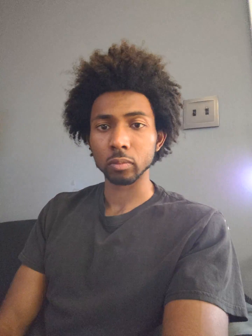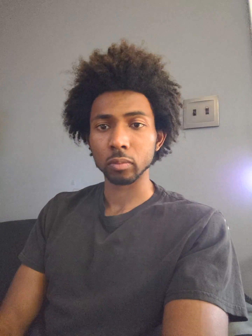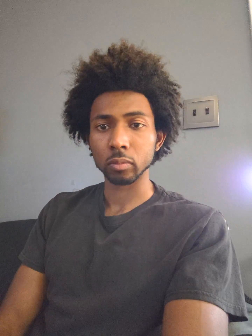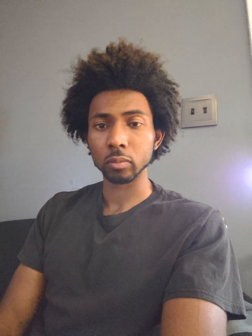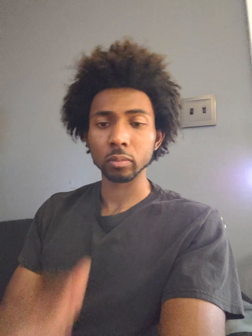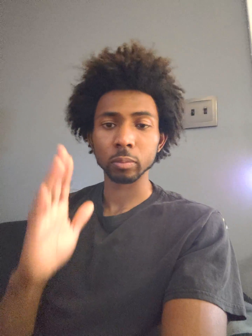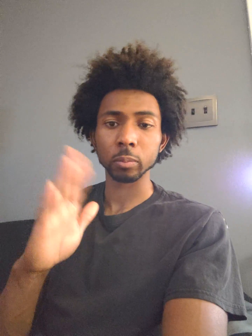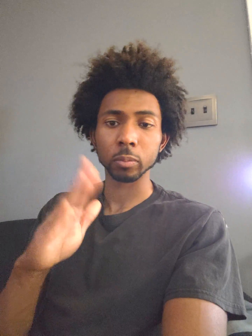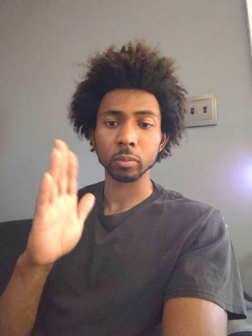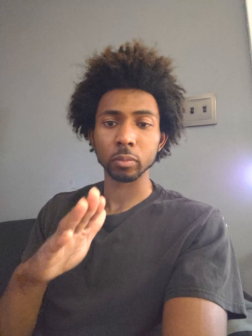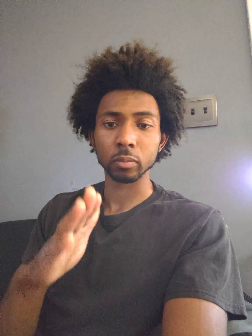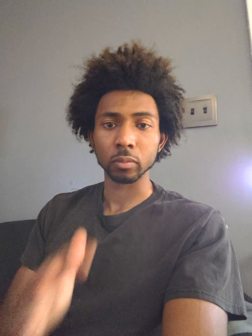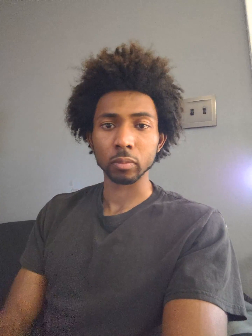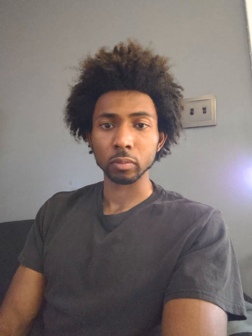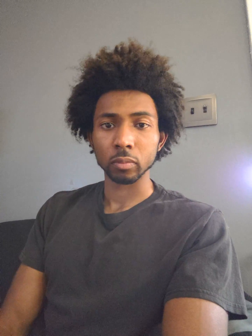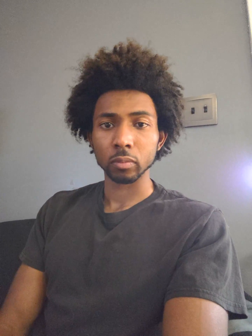clap